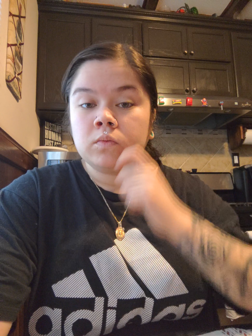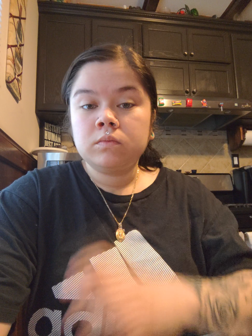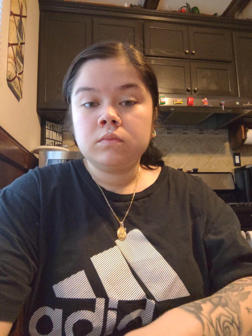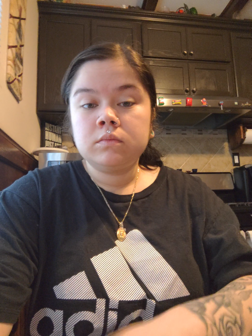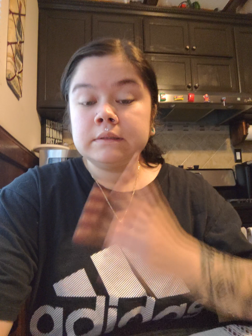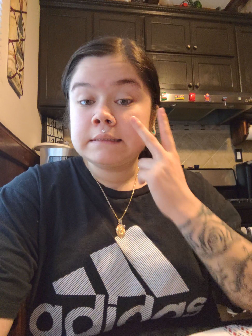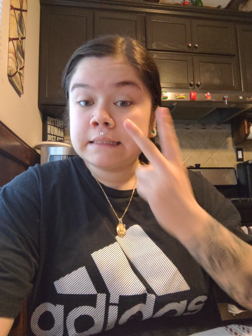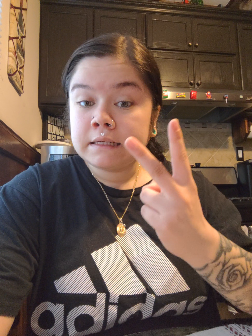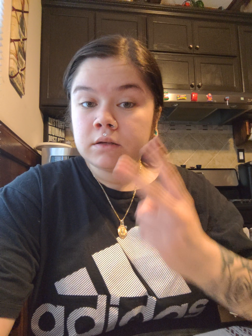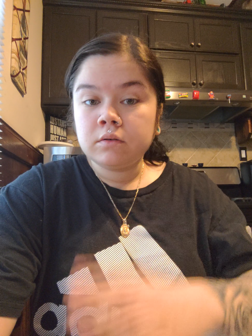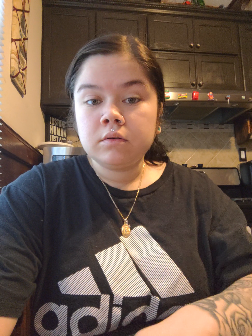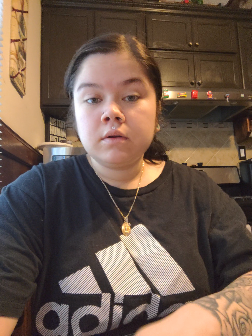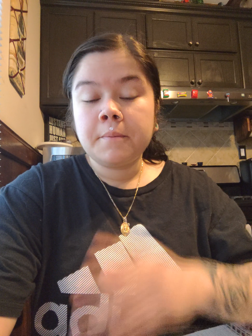see